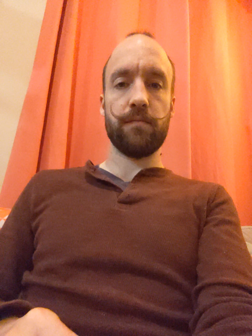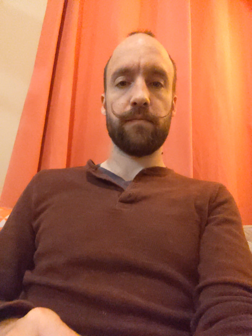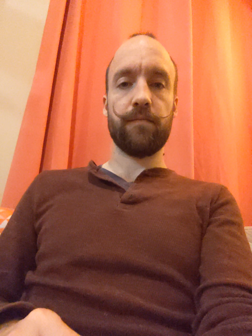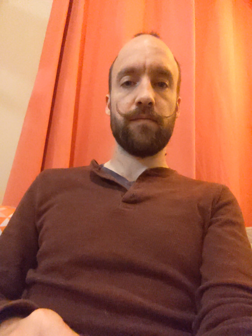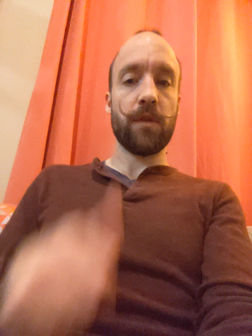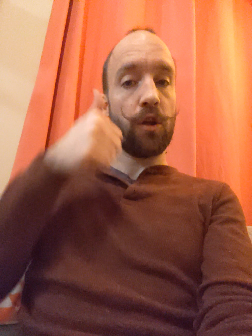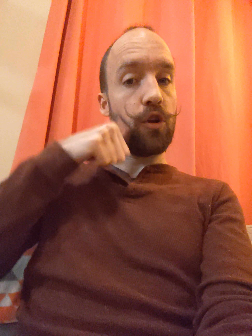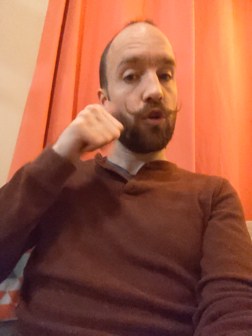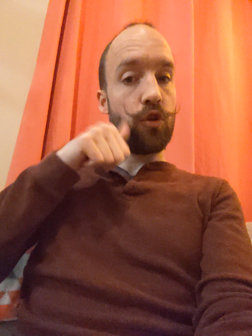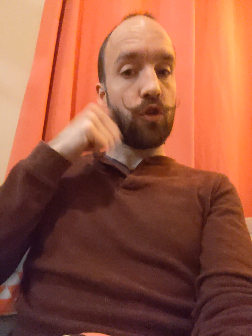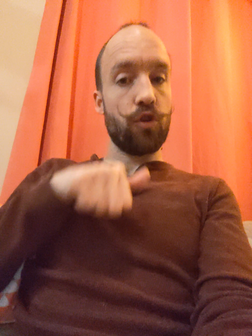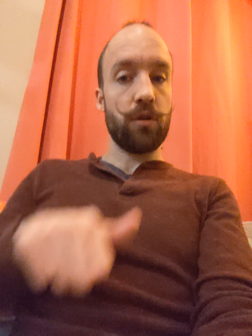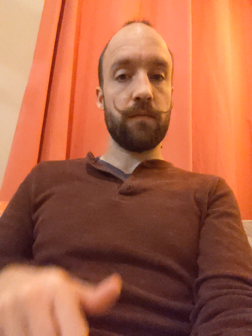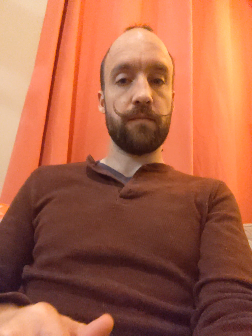girl